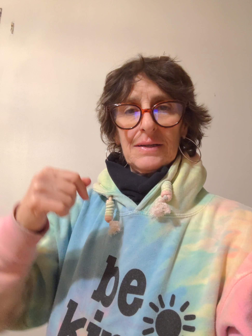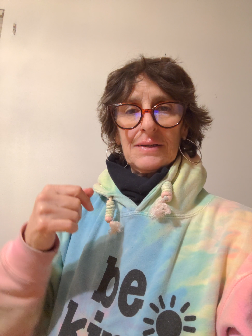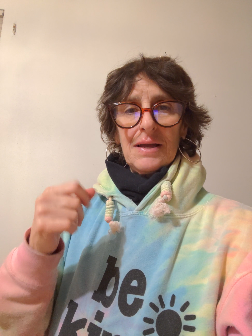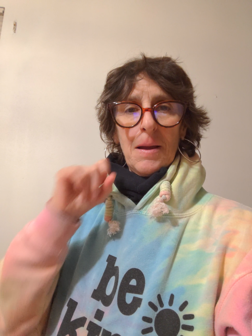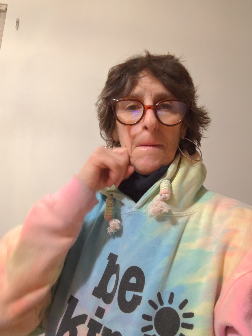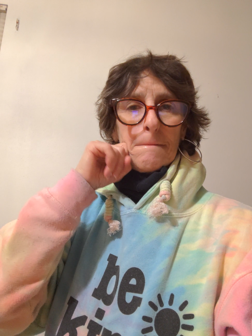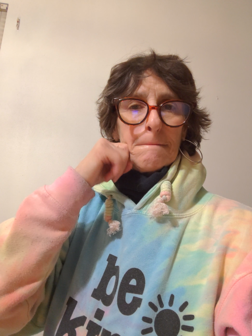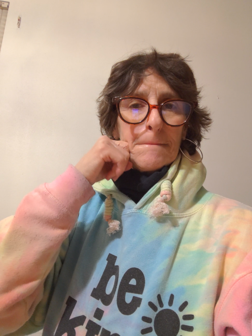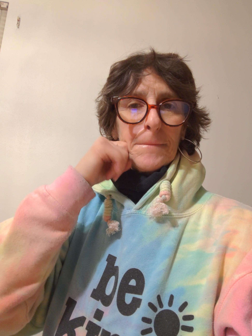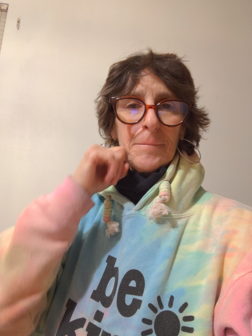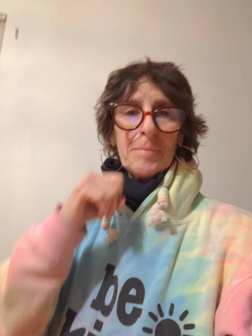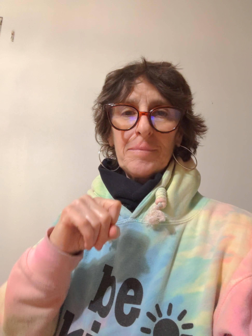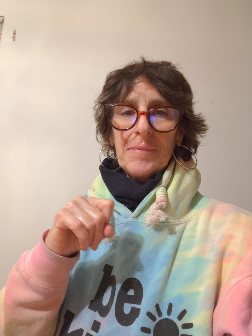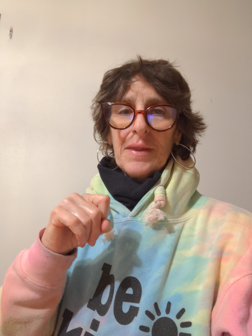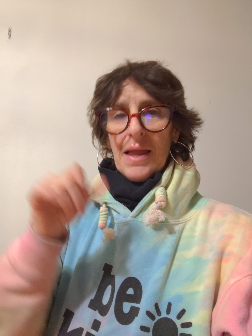apple